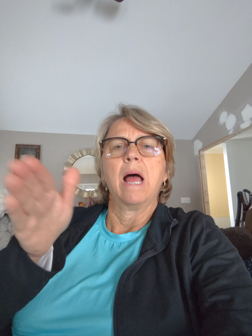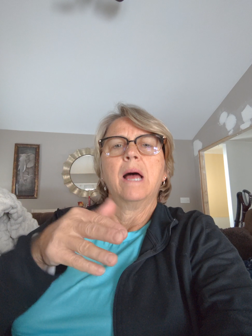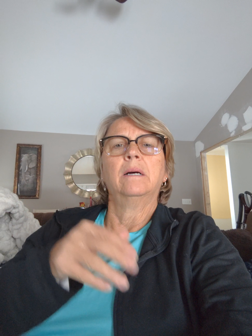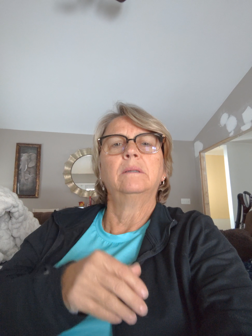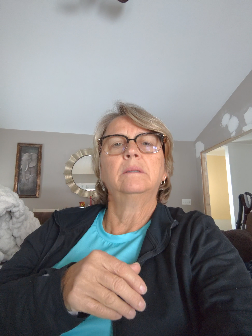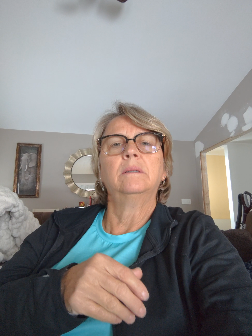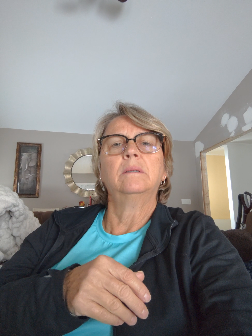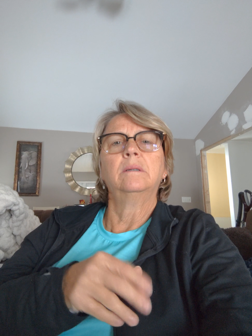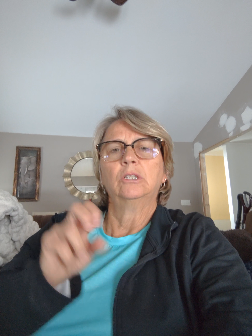flag